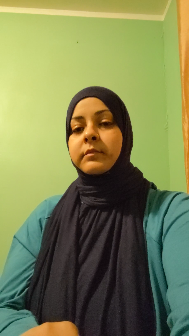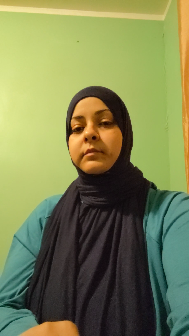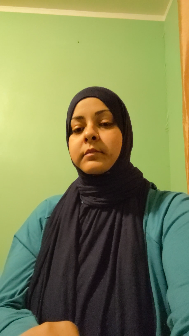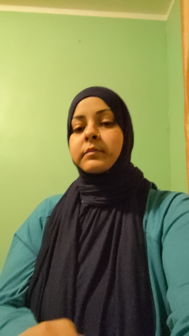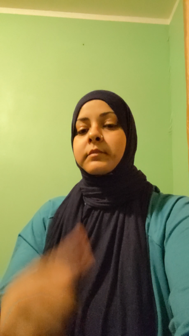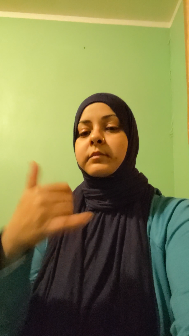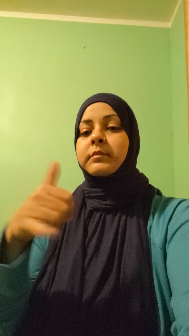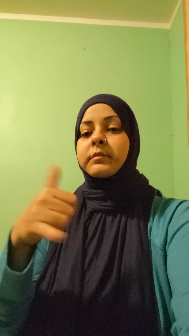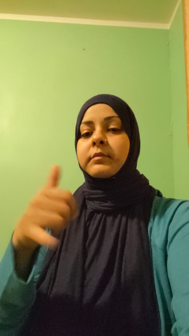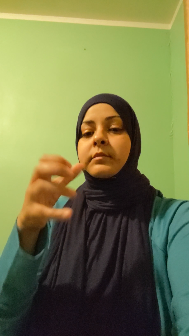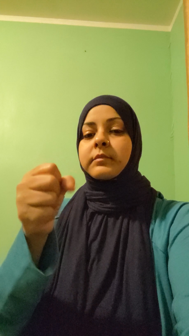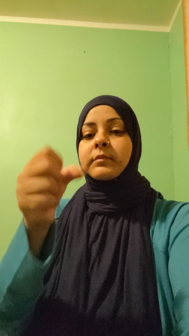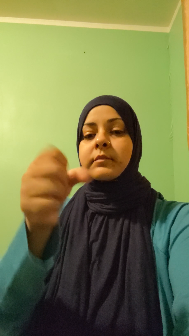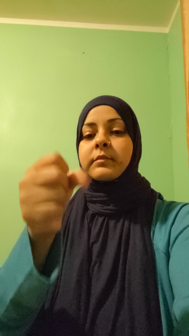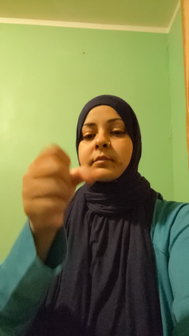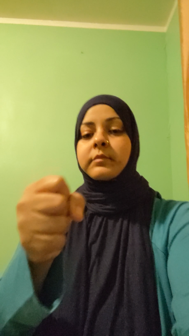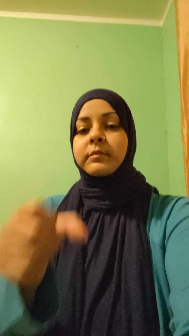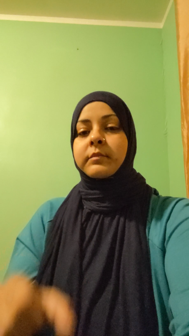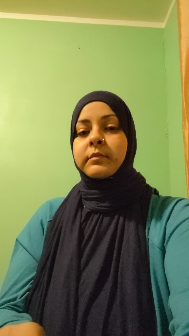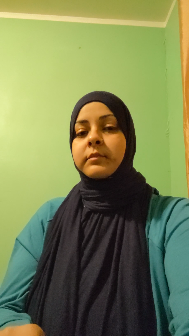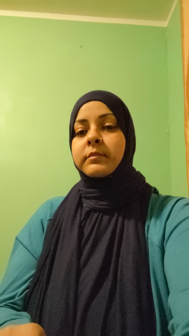play dough